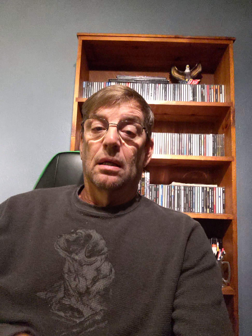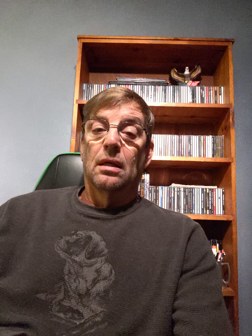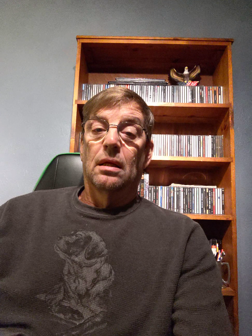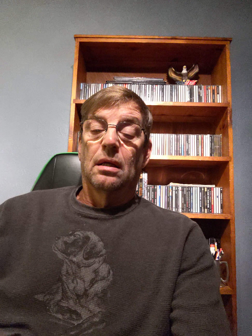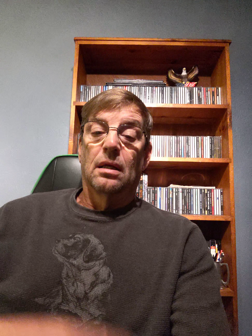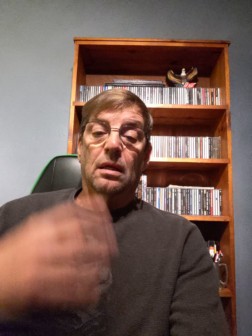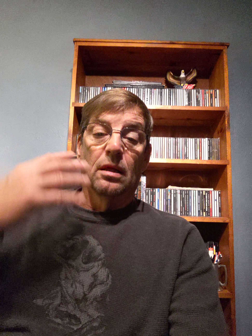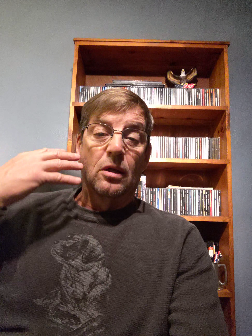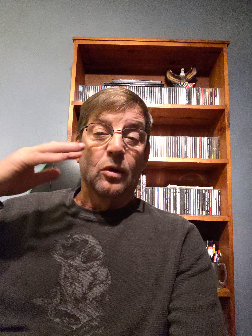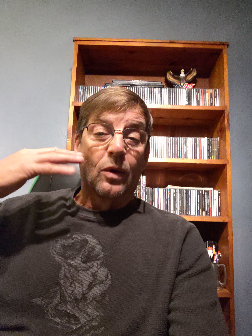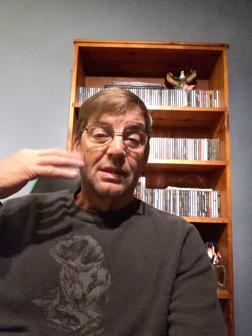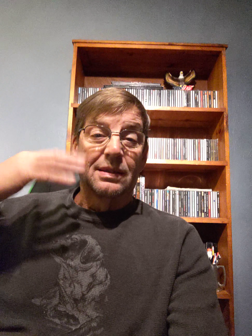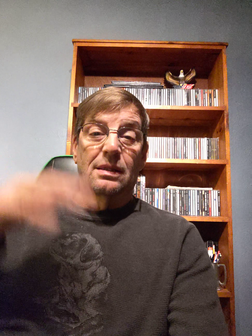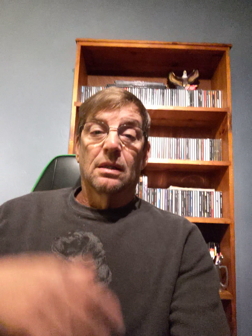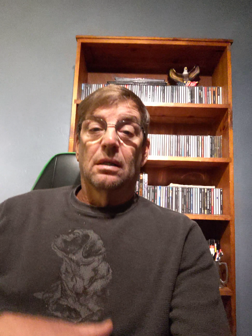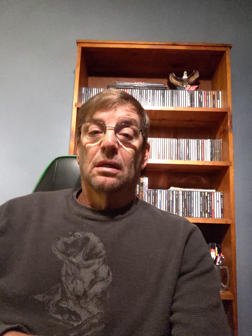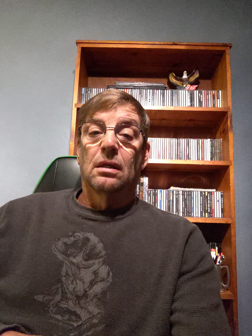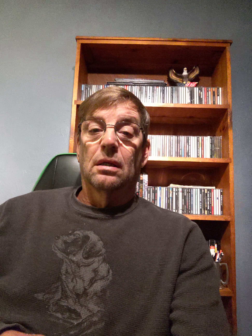noisy